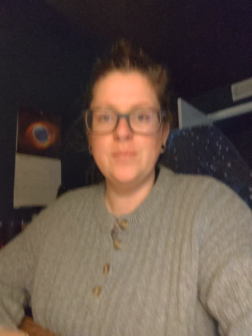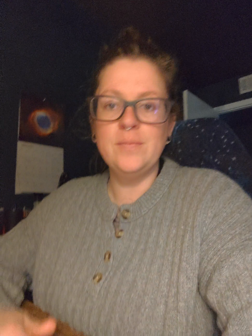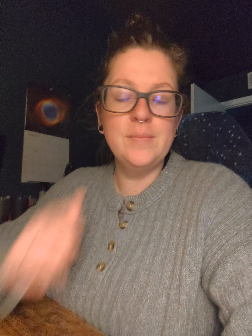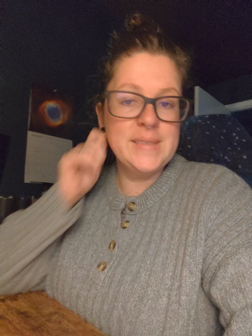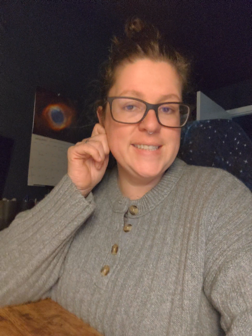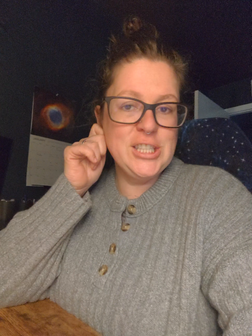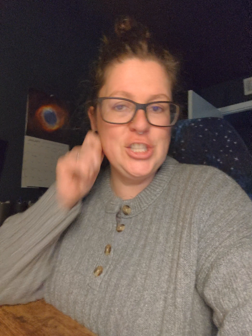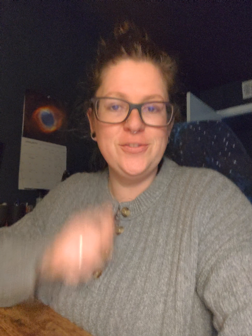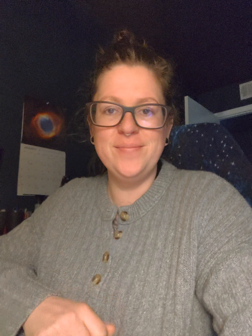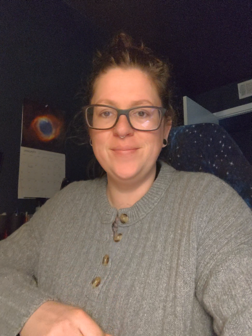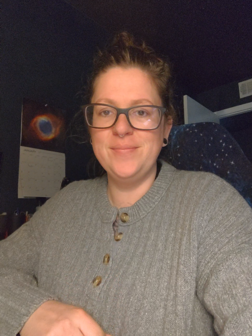ear